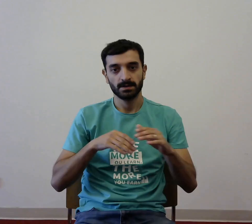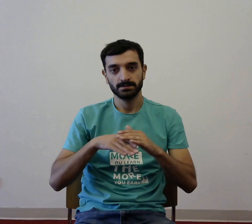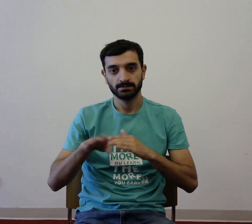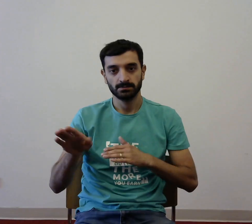getmək